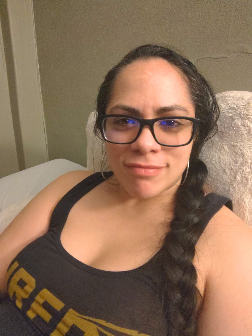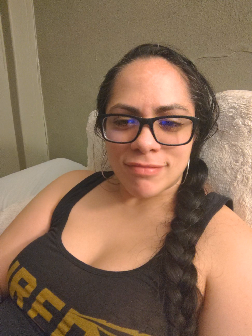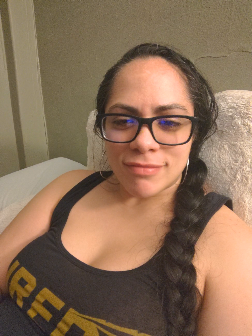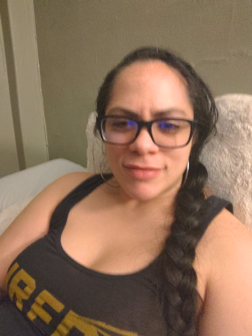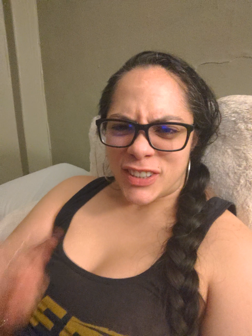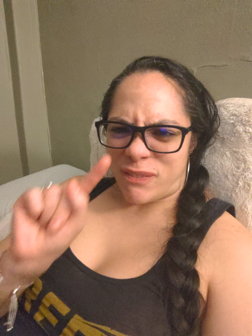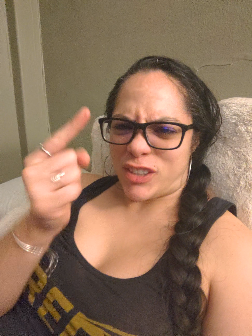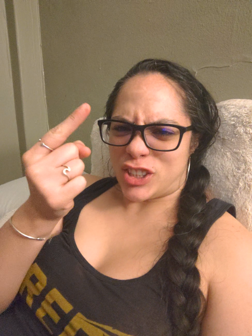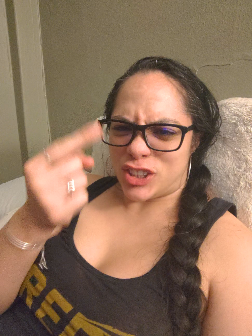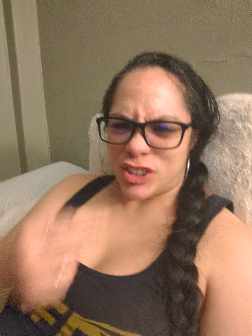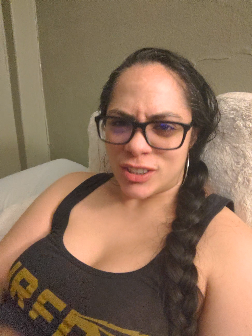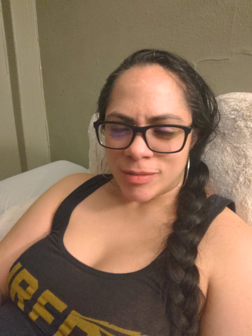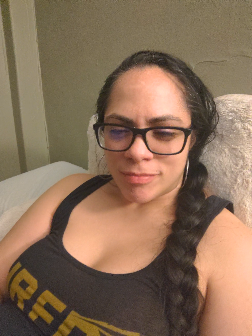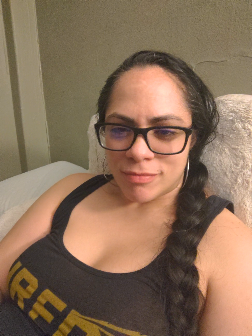first